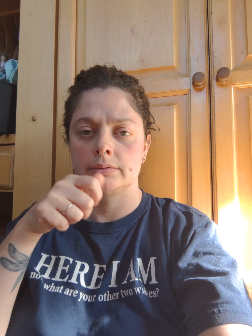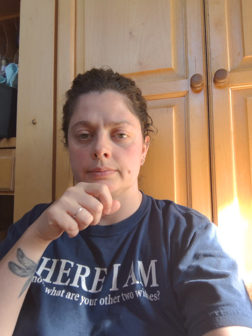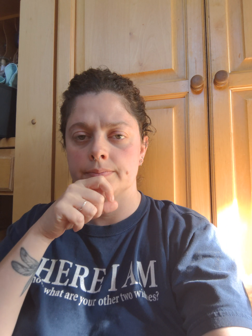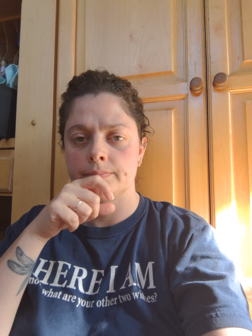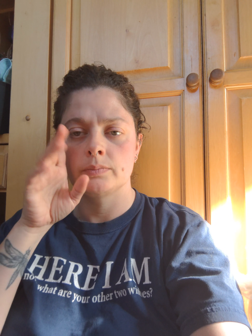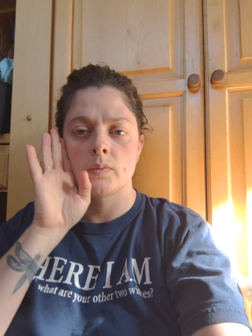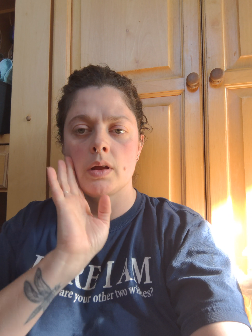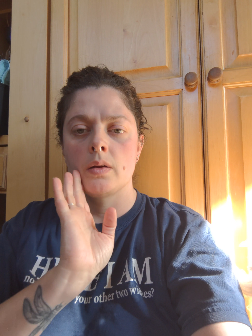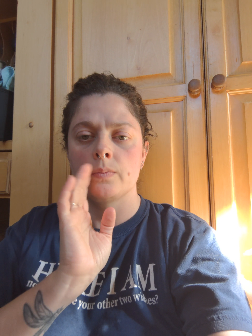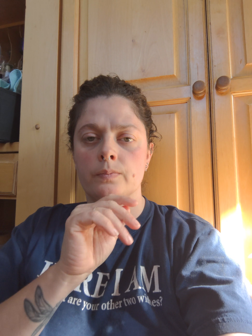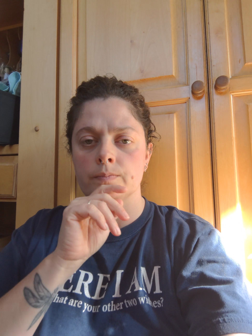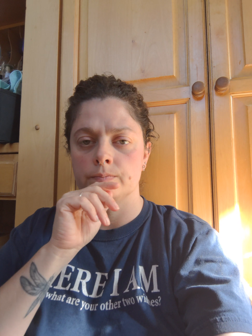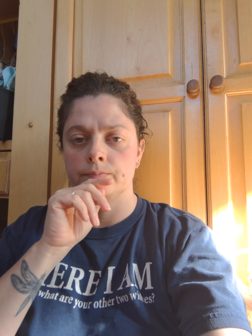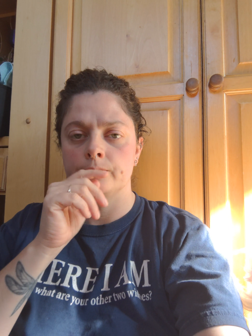brown